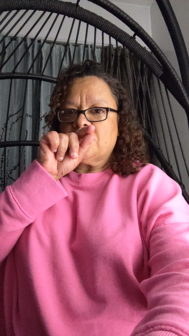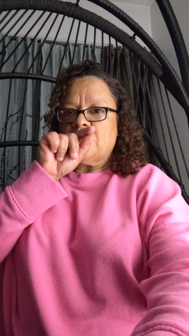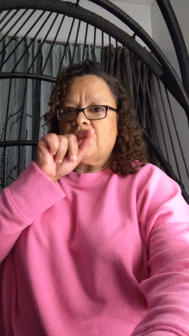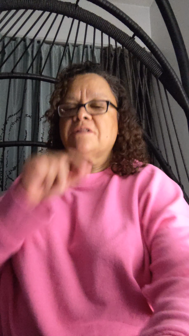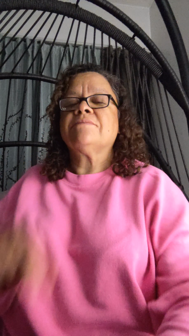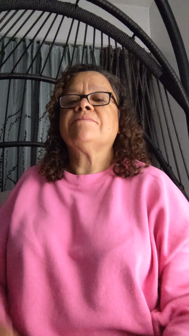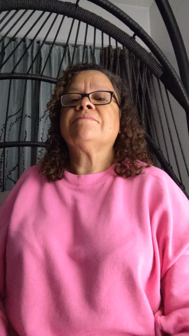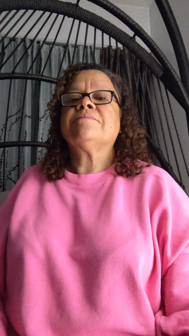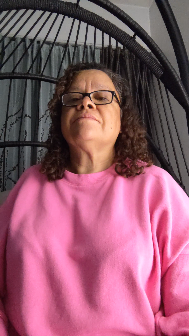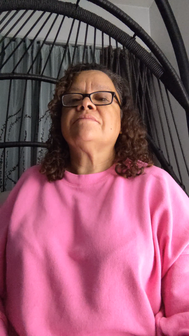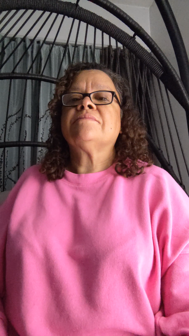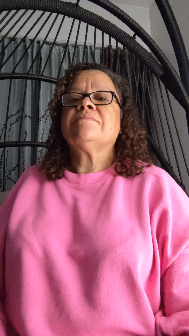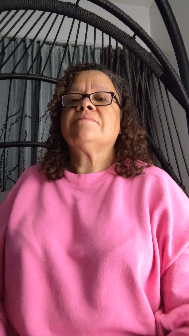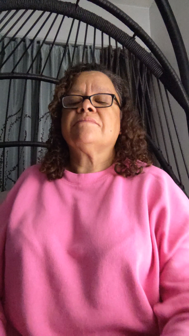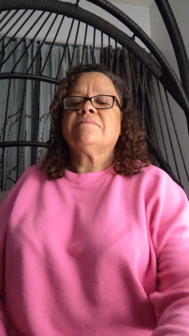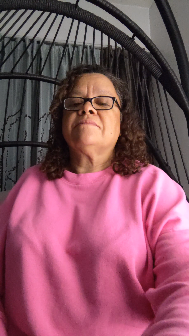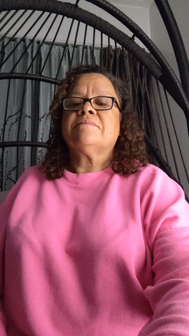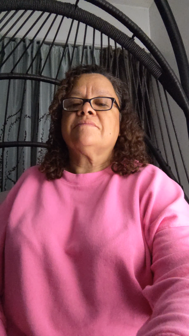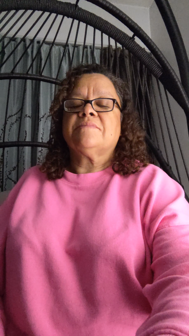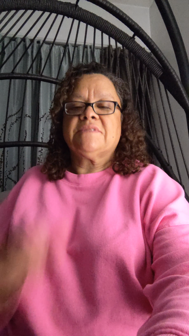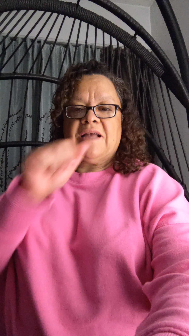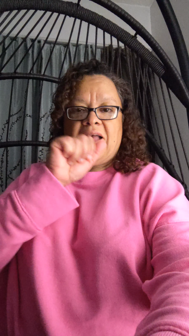a